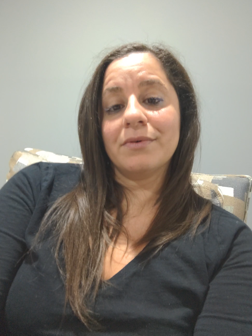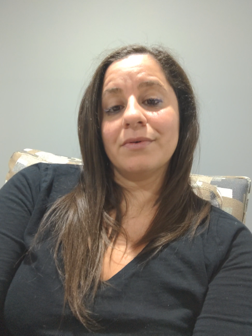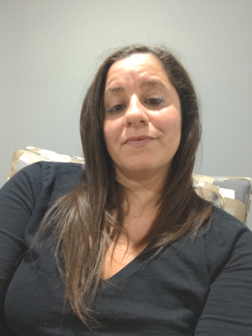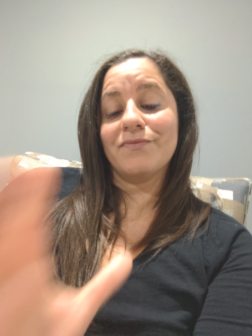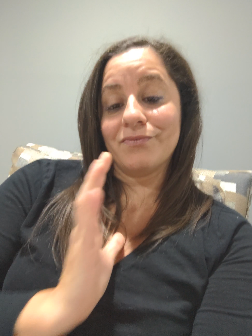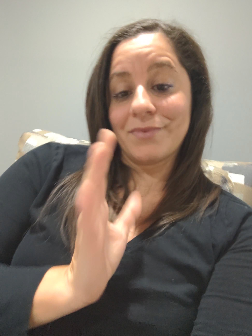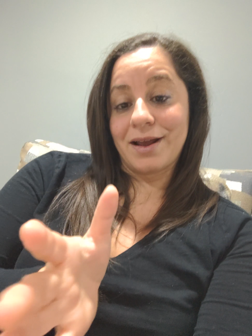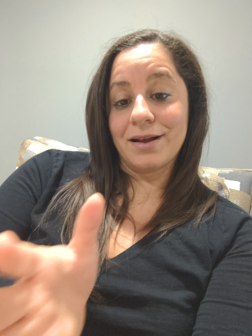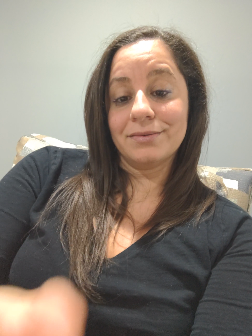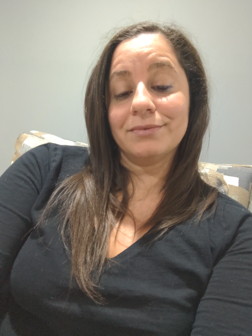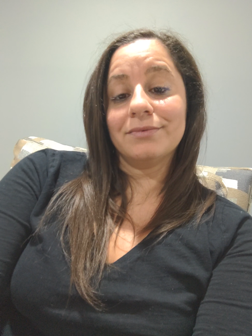fine